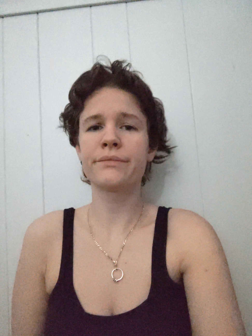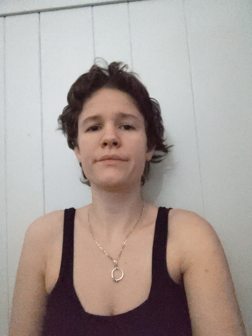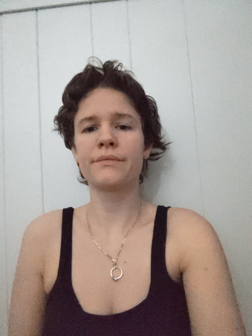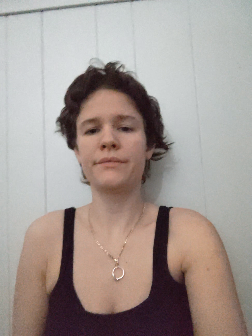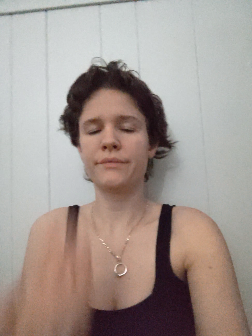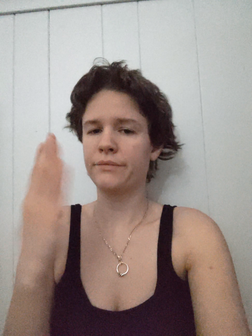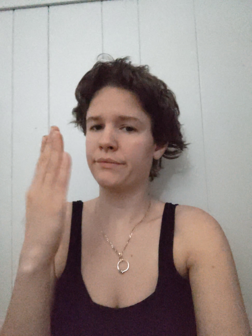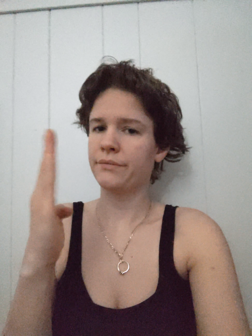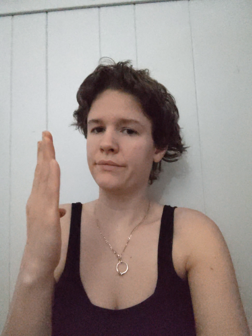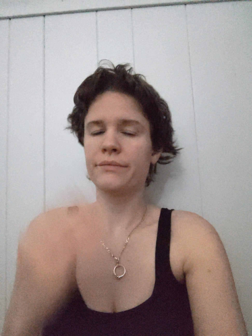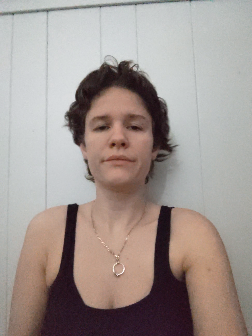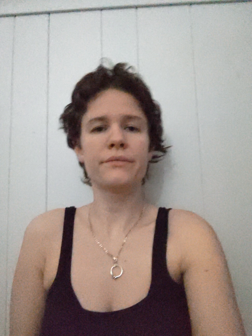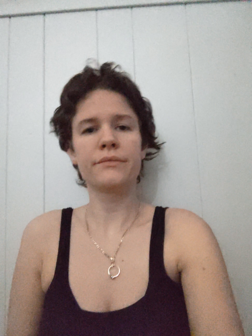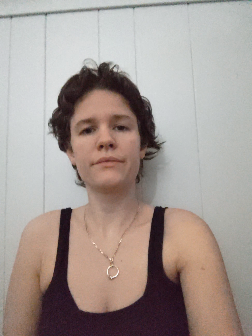blue